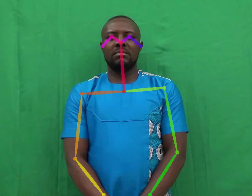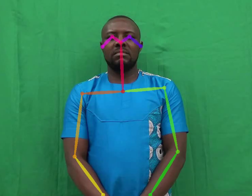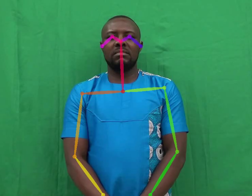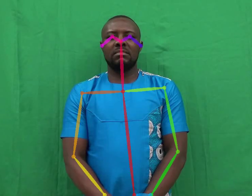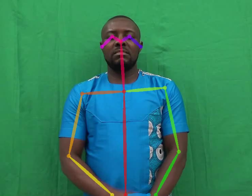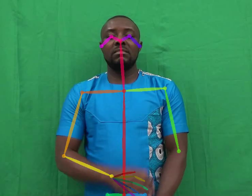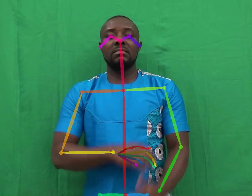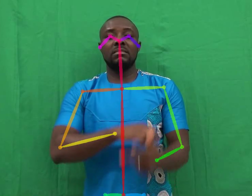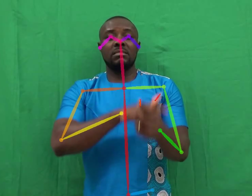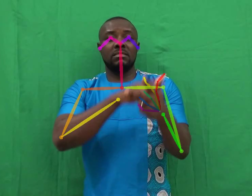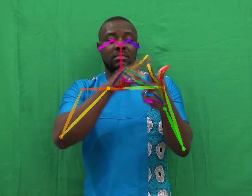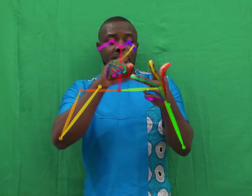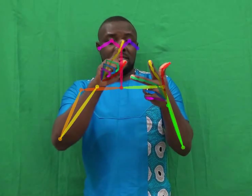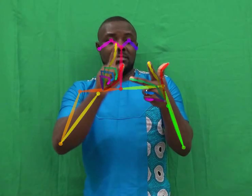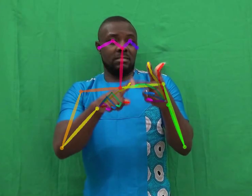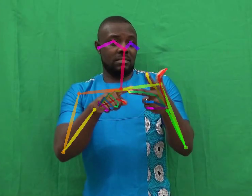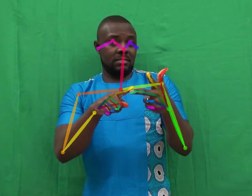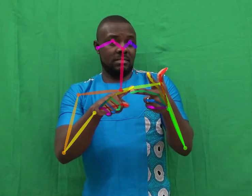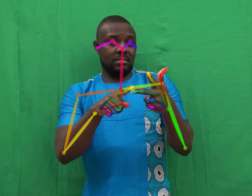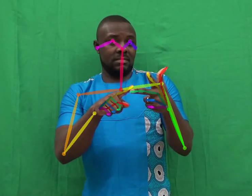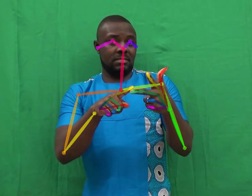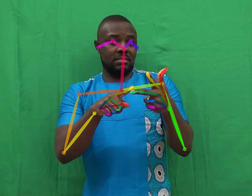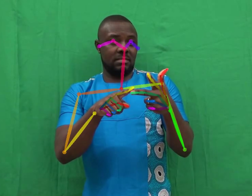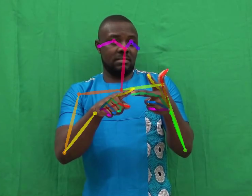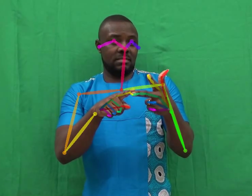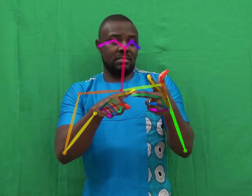third